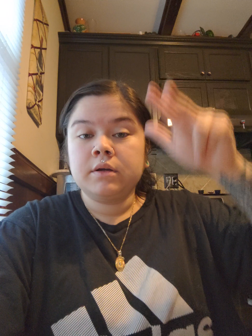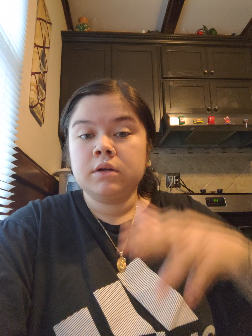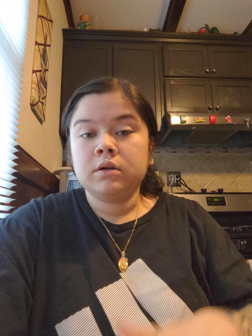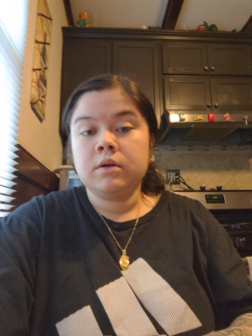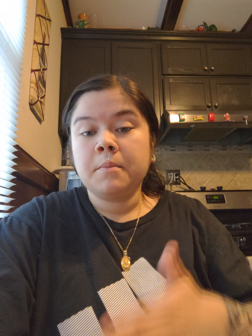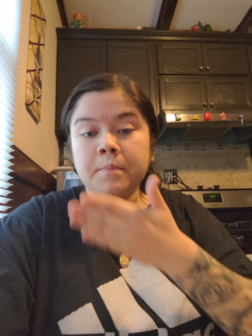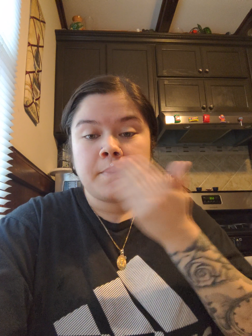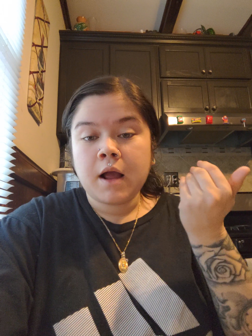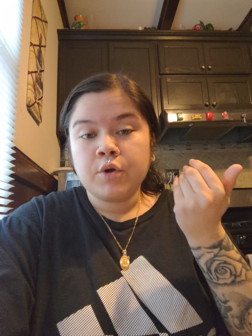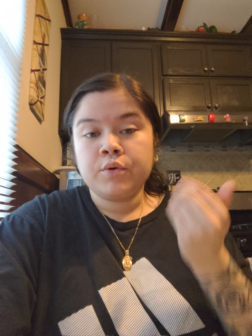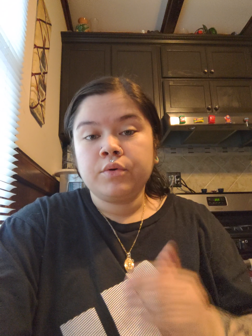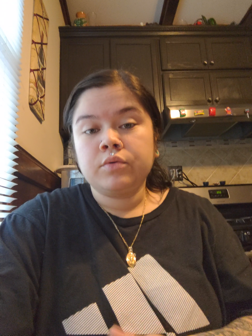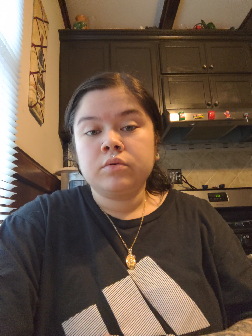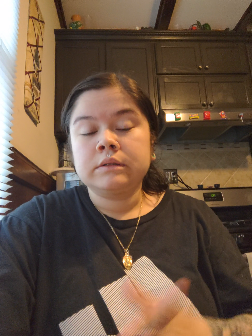better